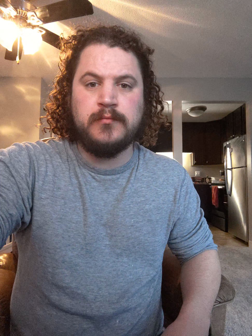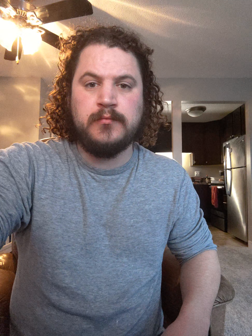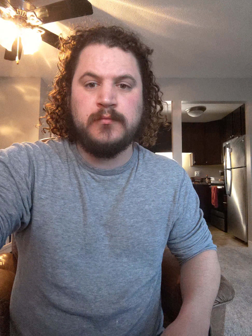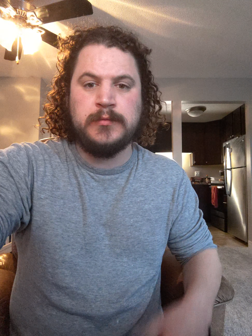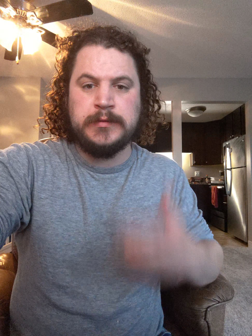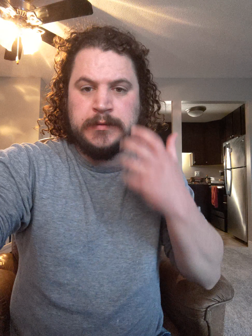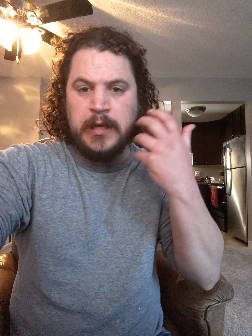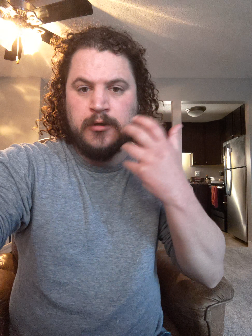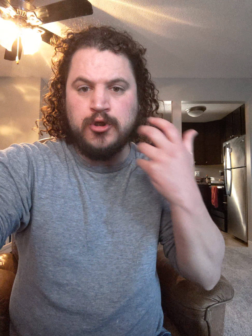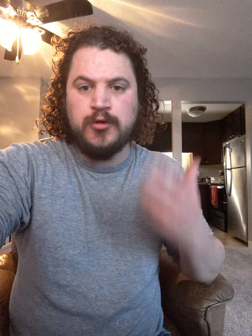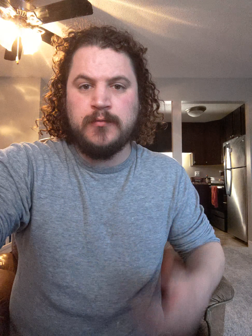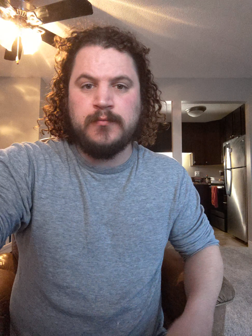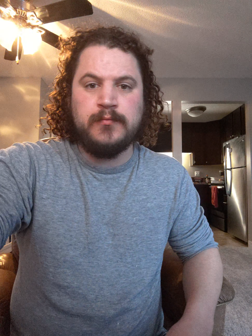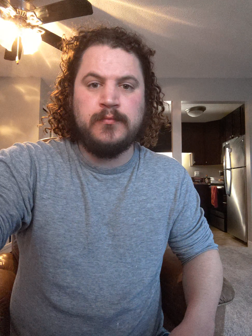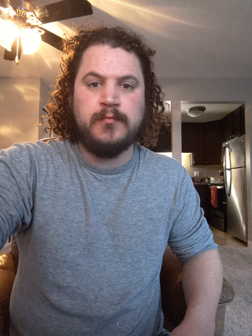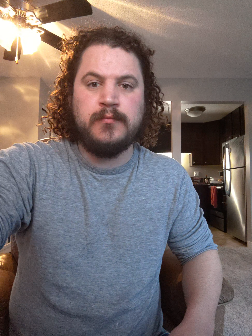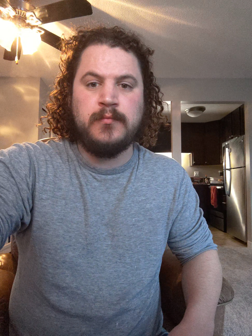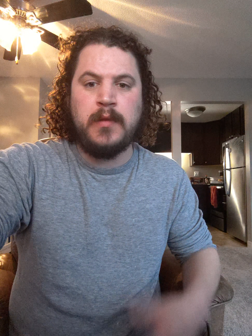tiger